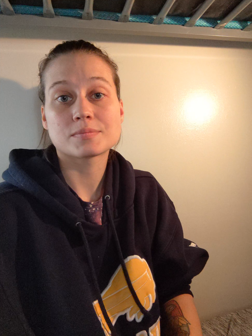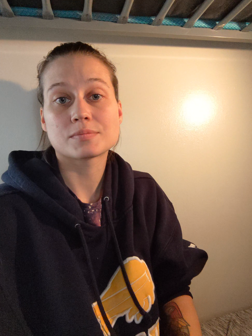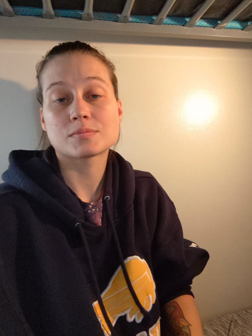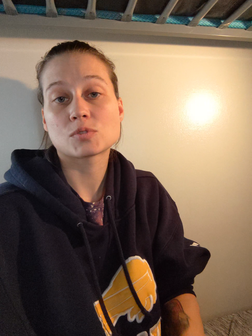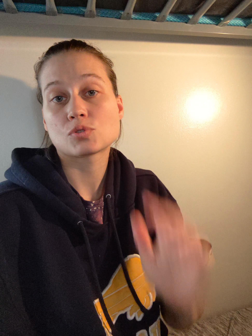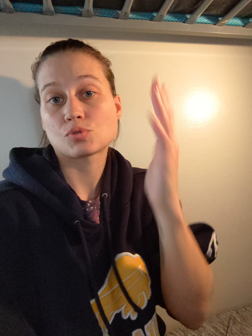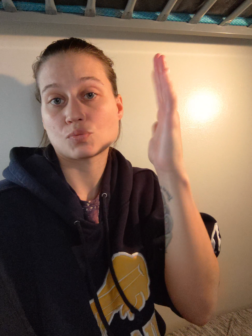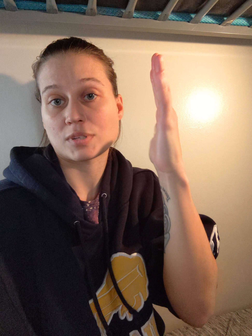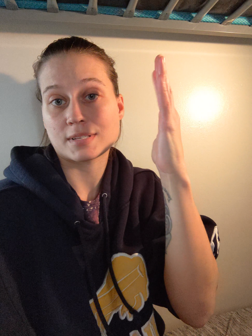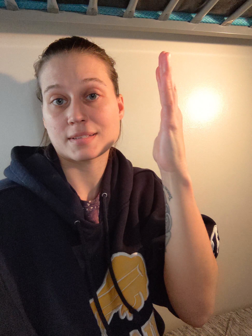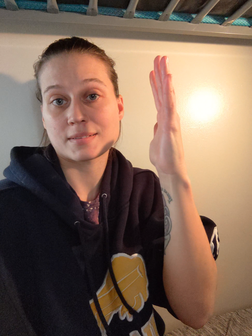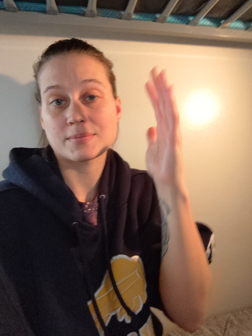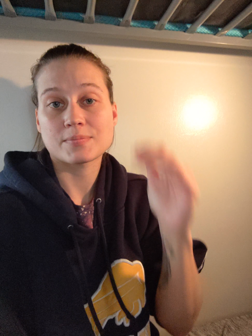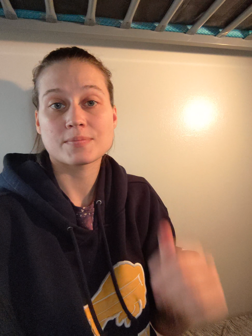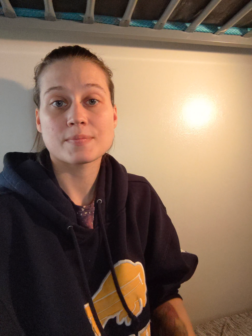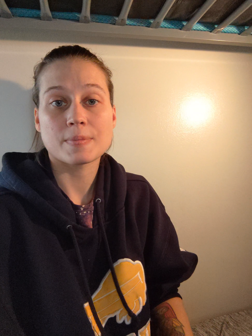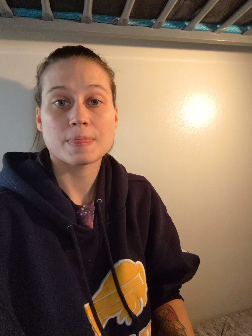tree